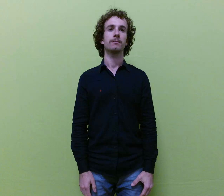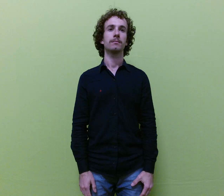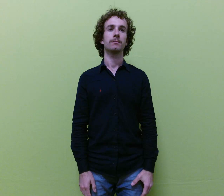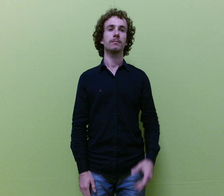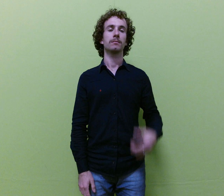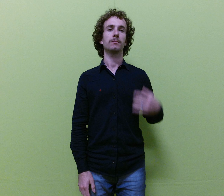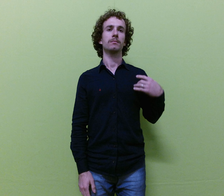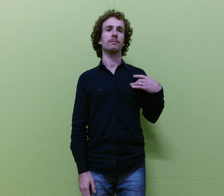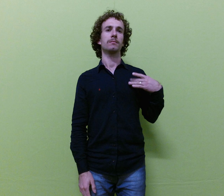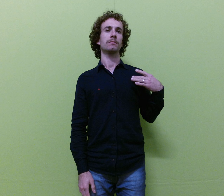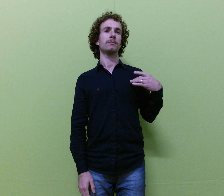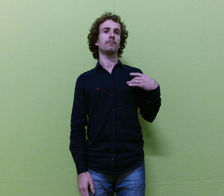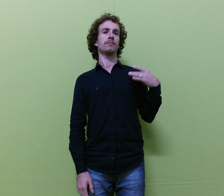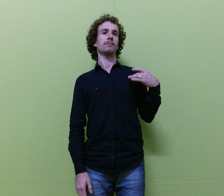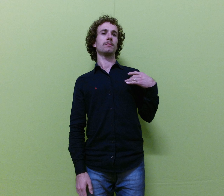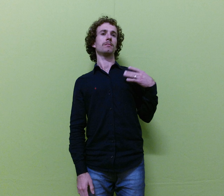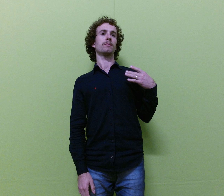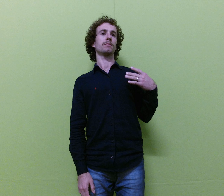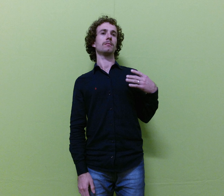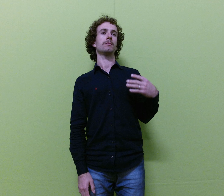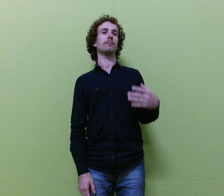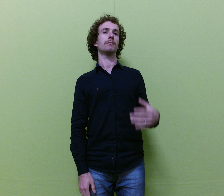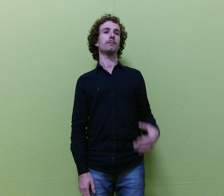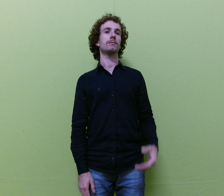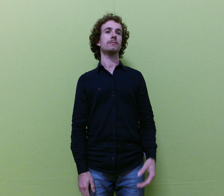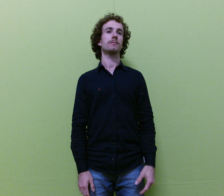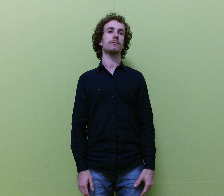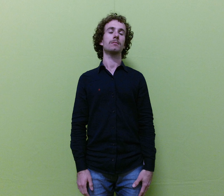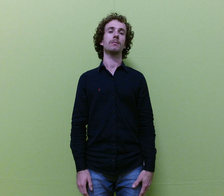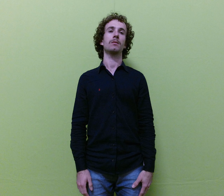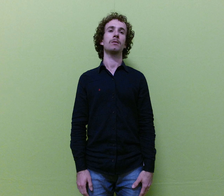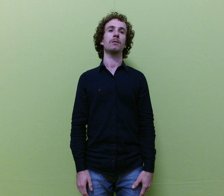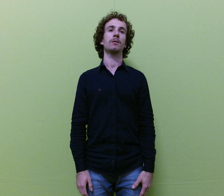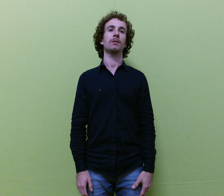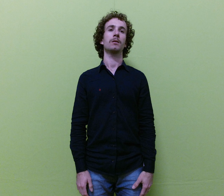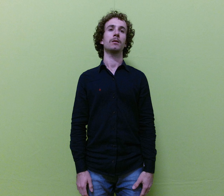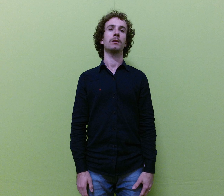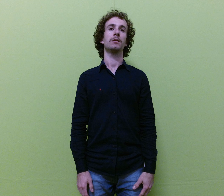medo